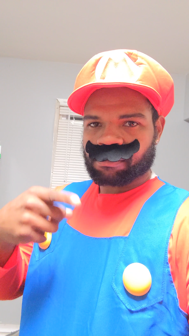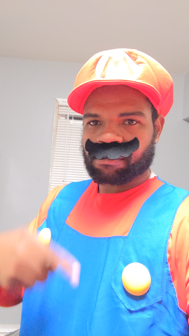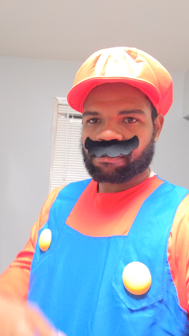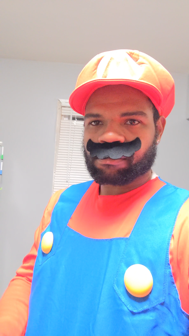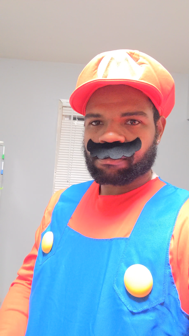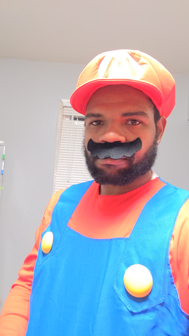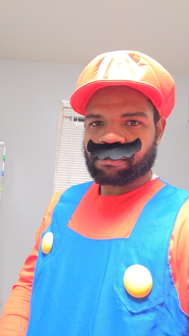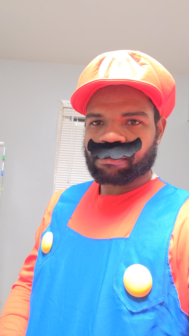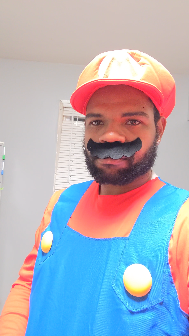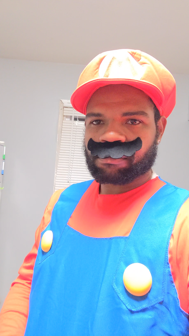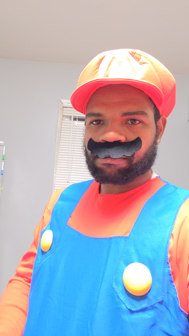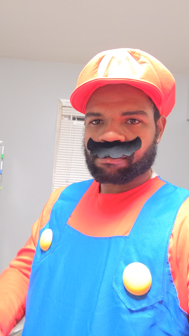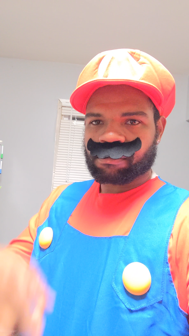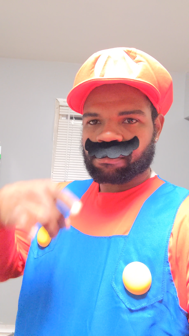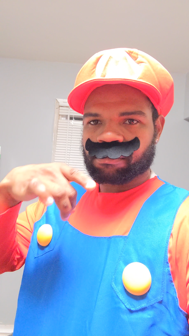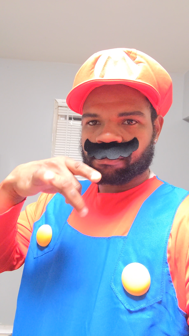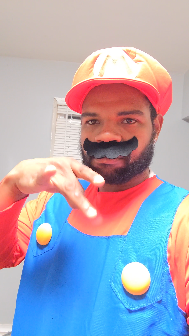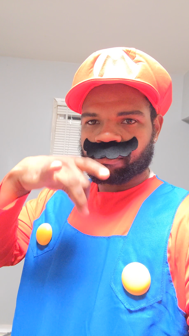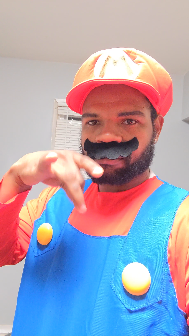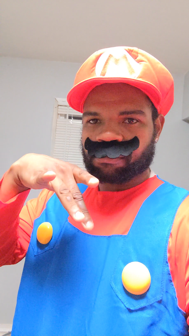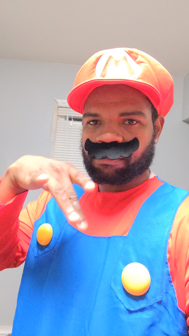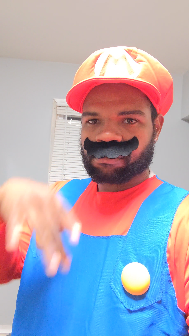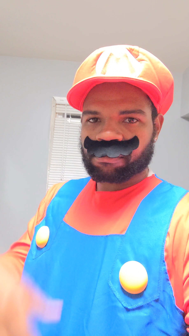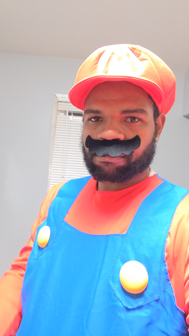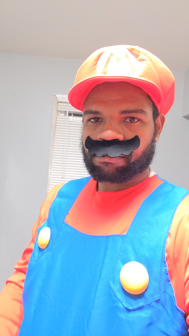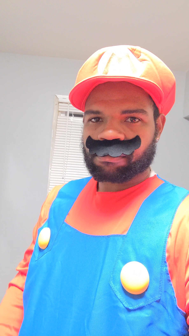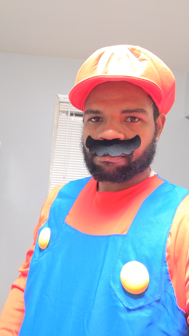pumpkin